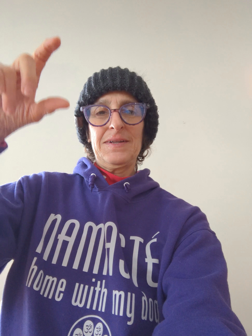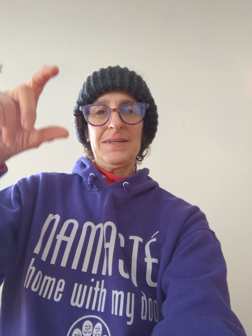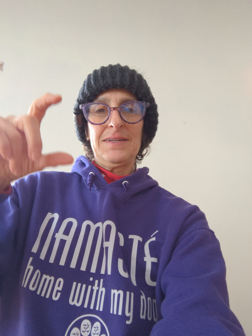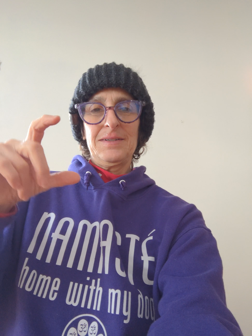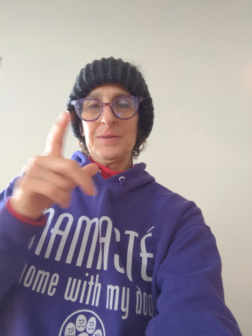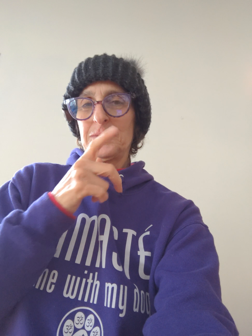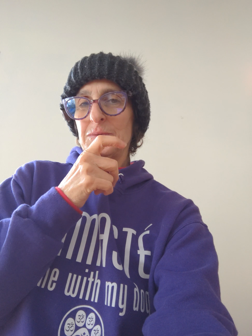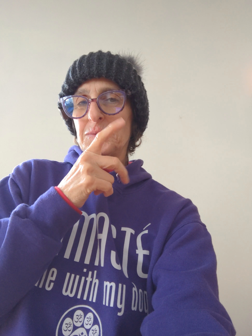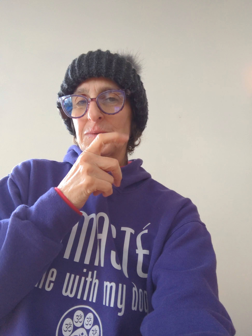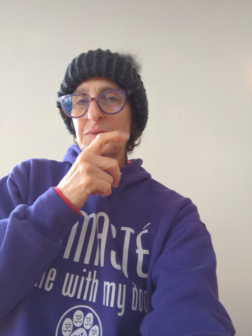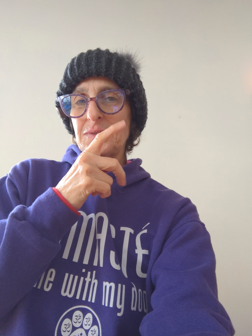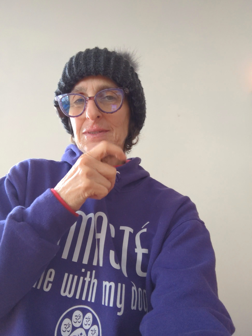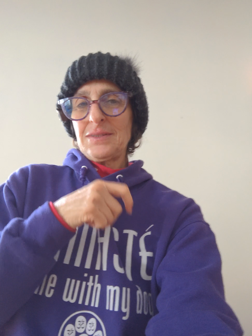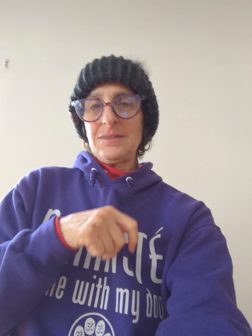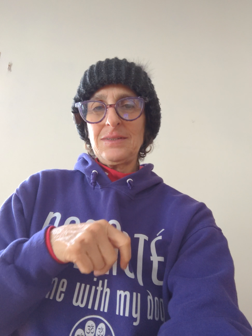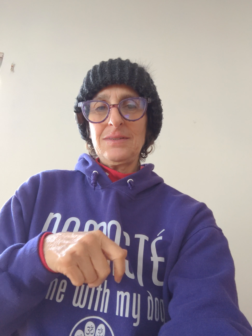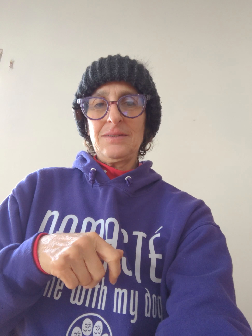who